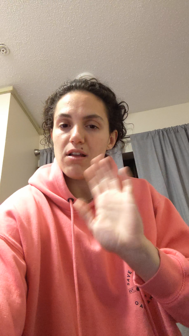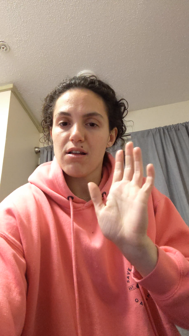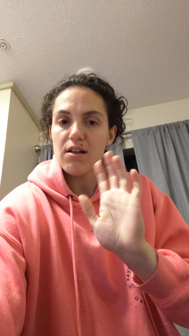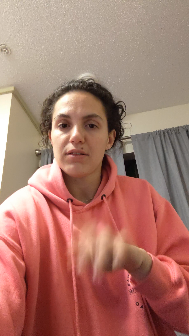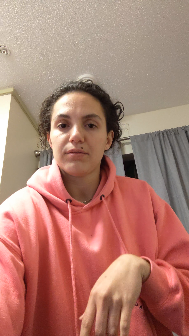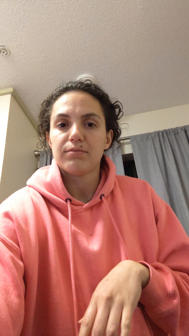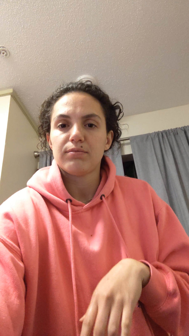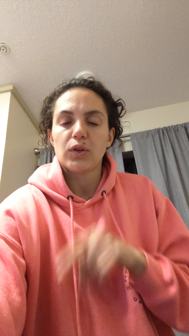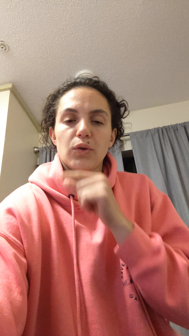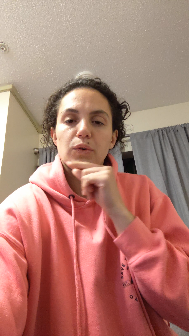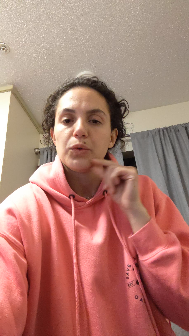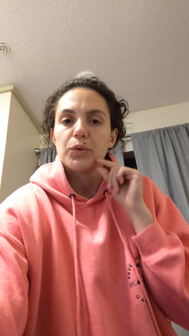glue